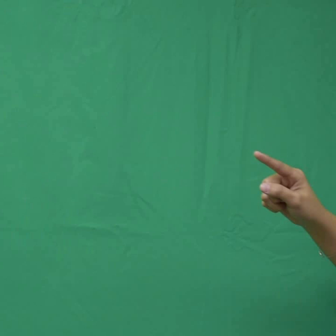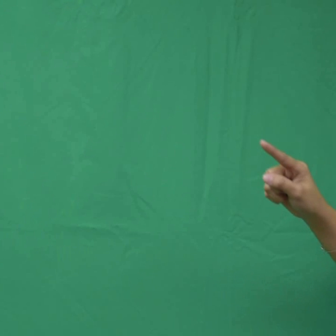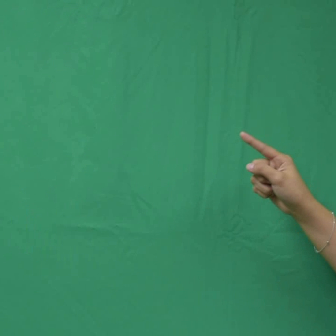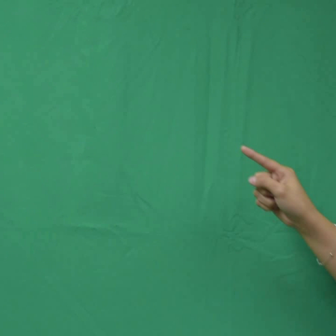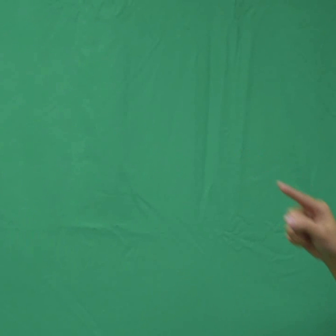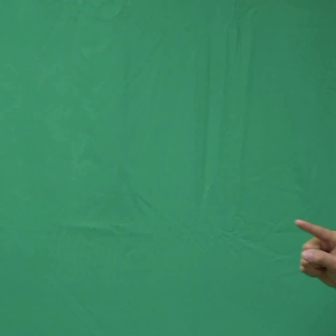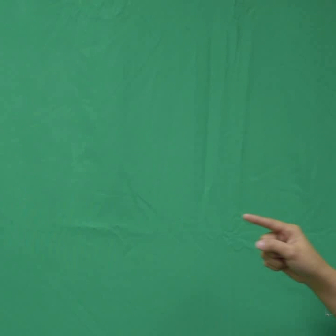Z